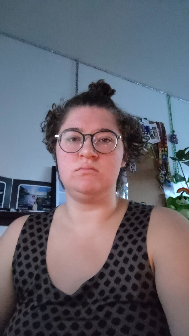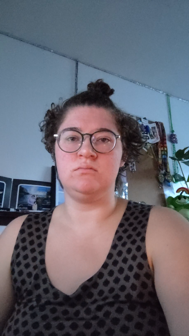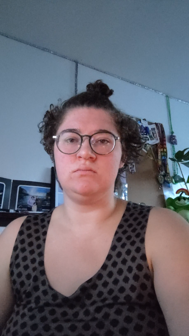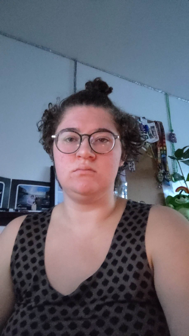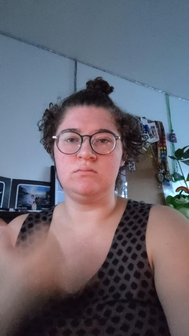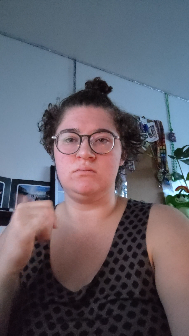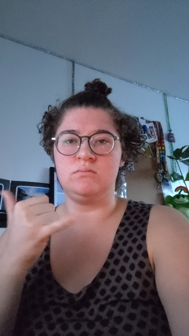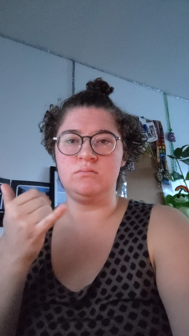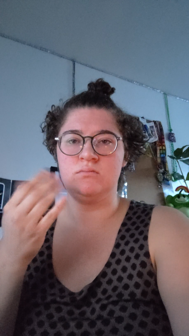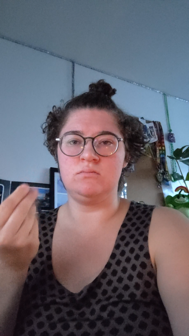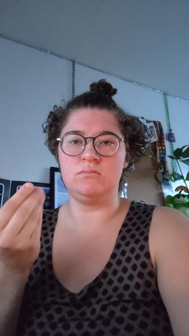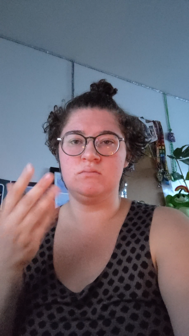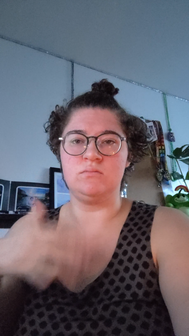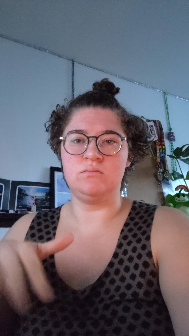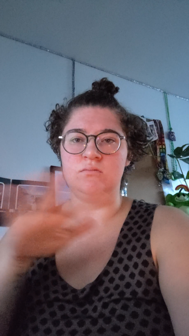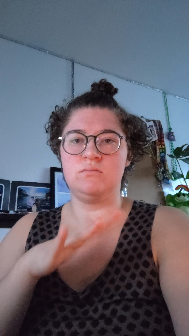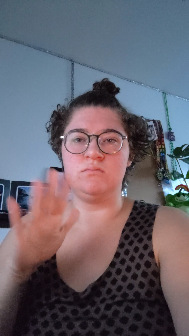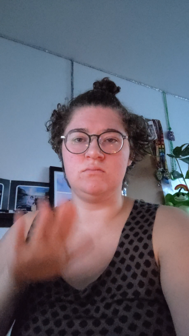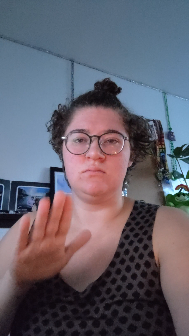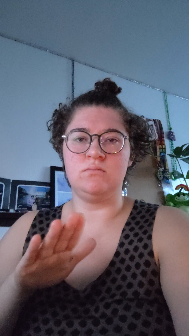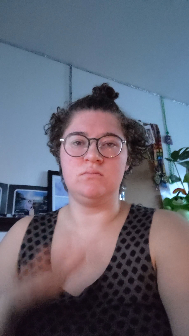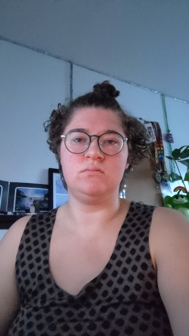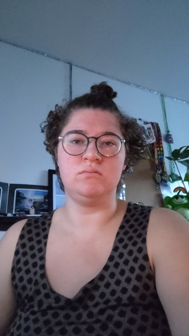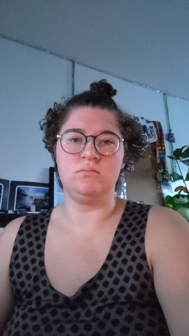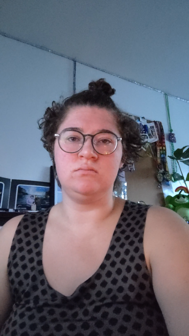playground